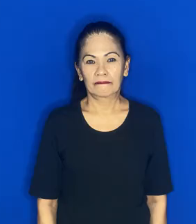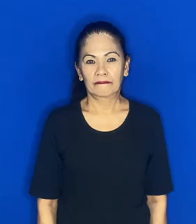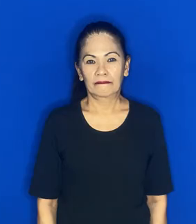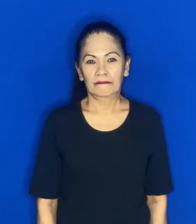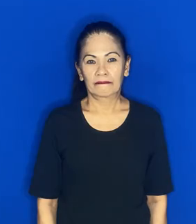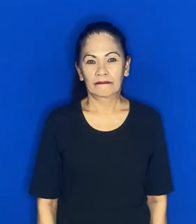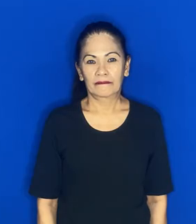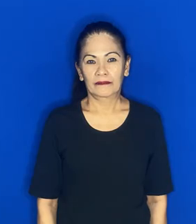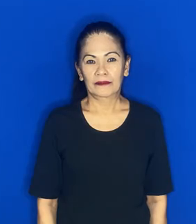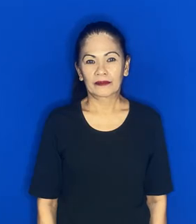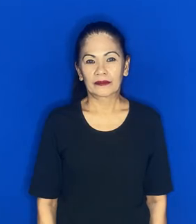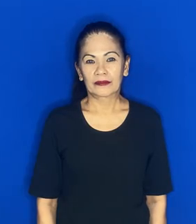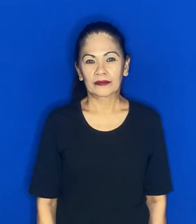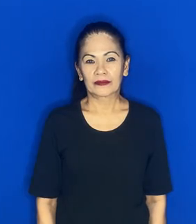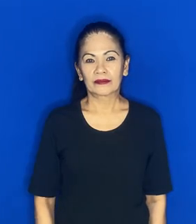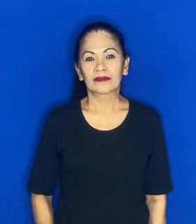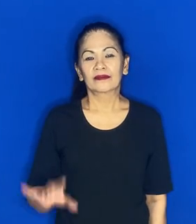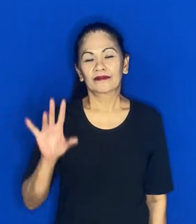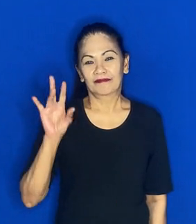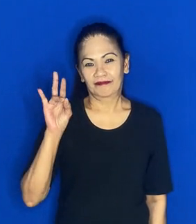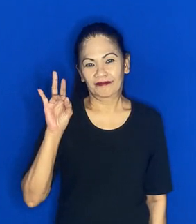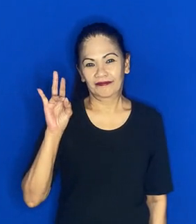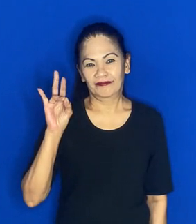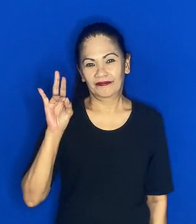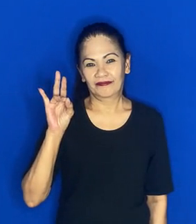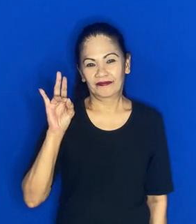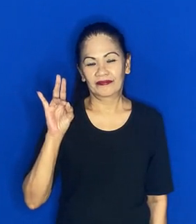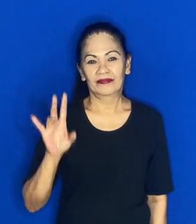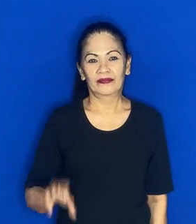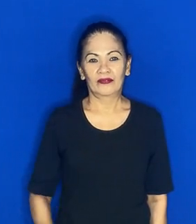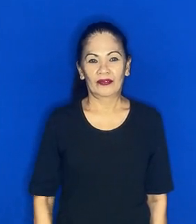seven